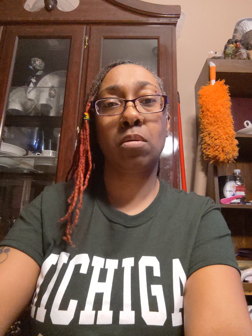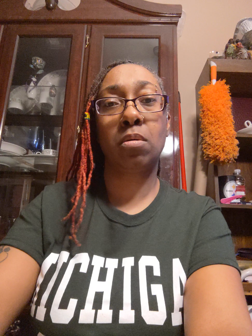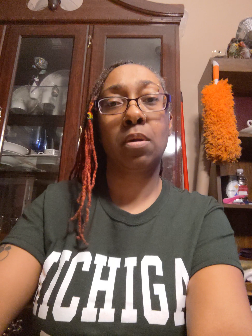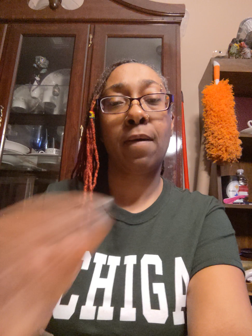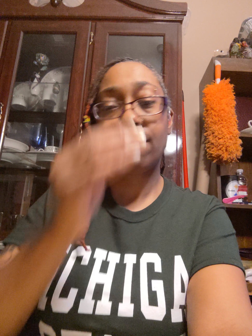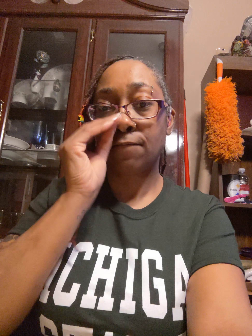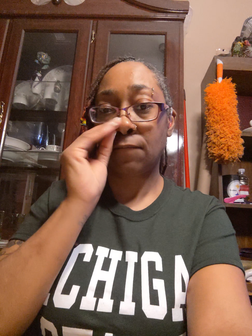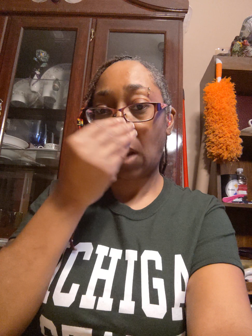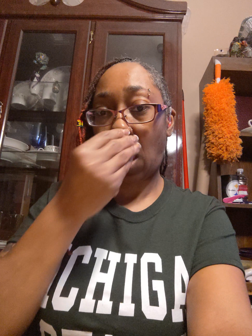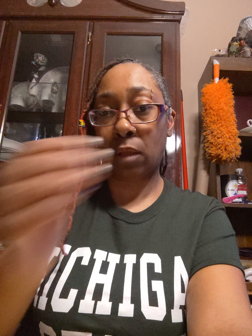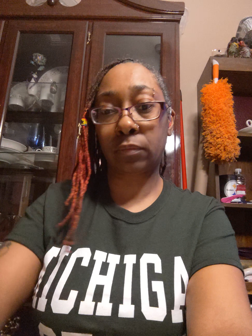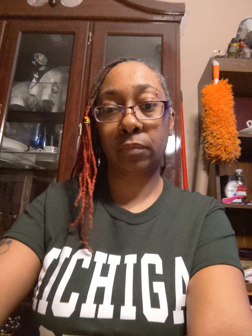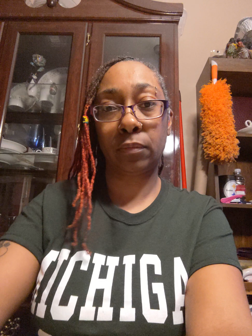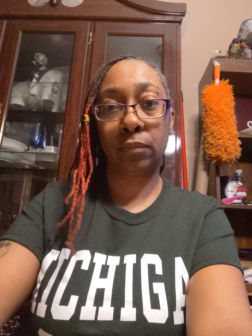flower